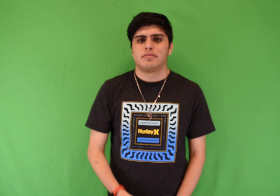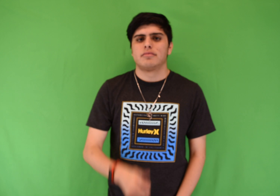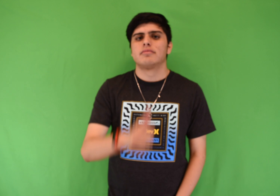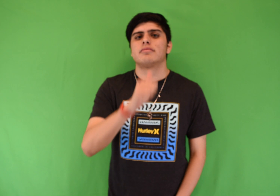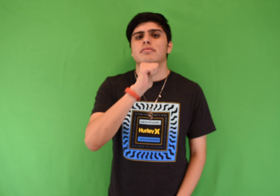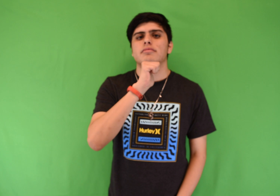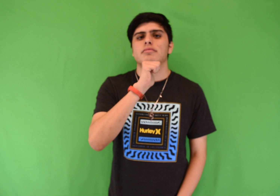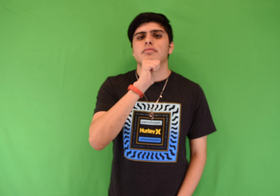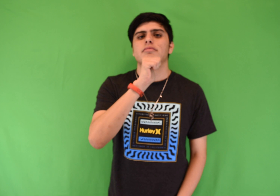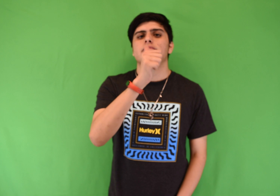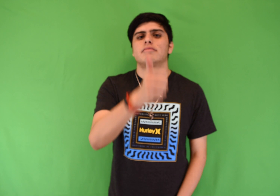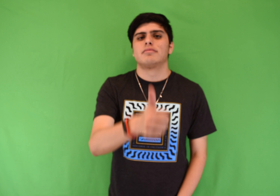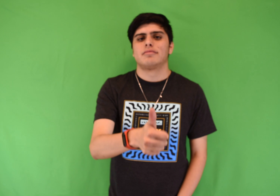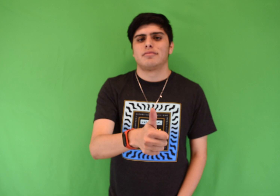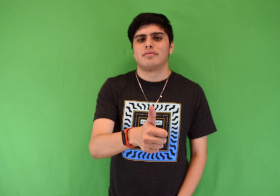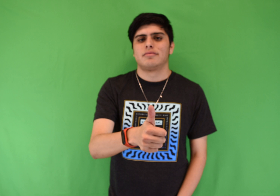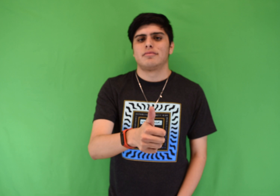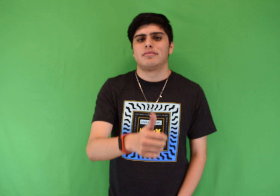nada